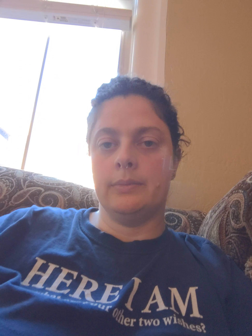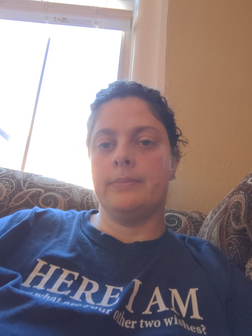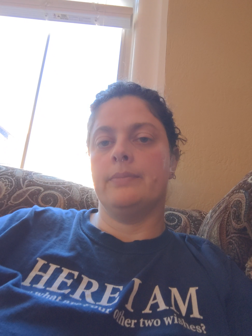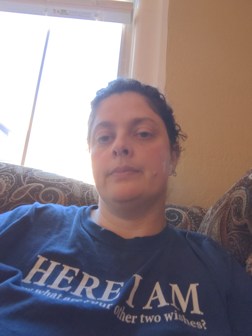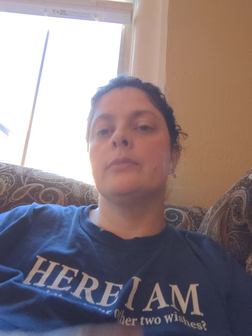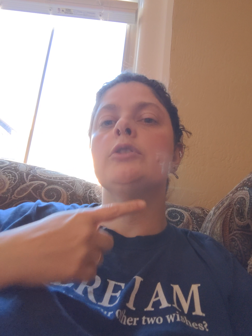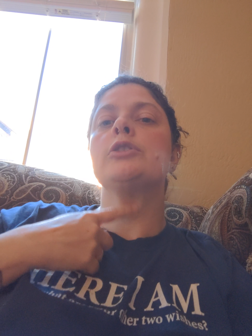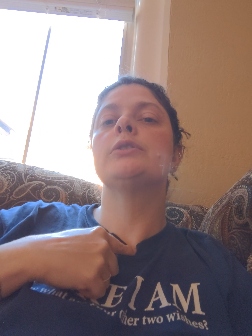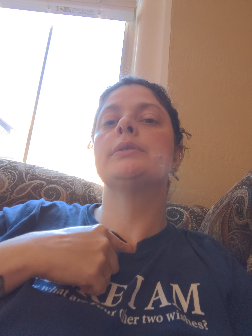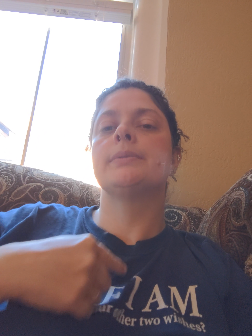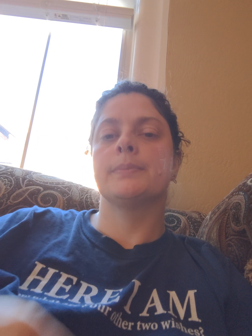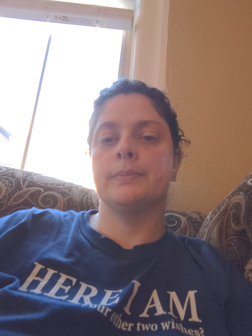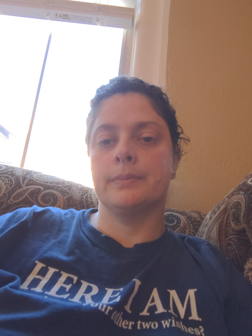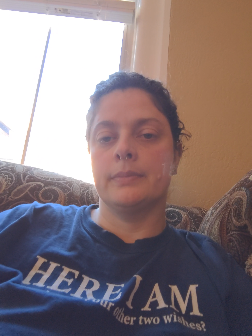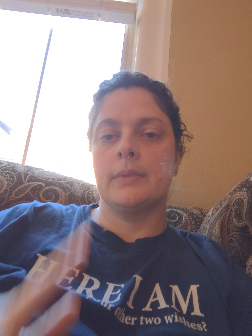thirsty